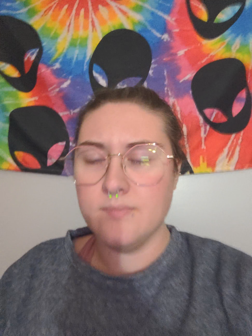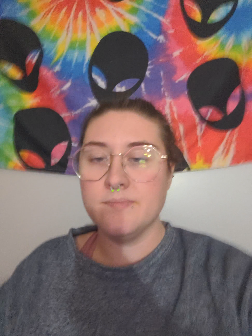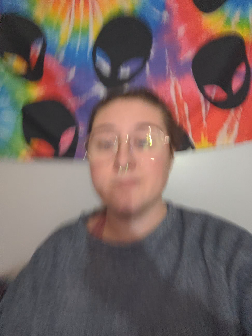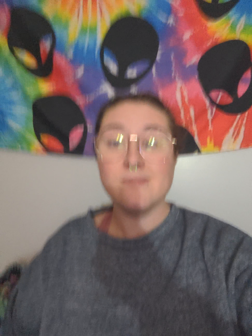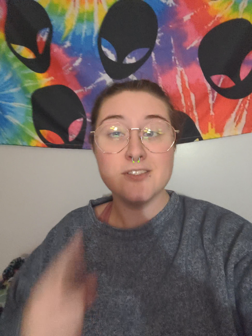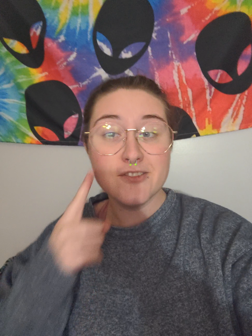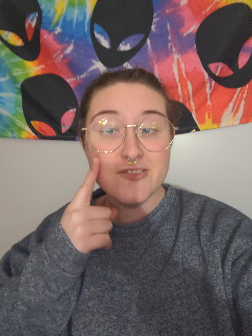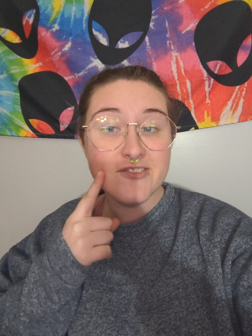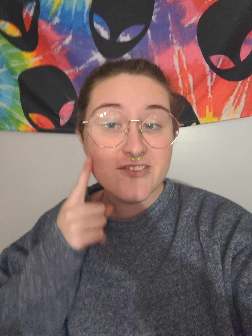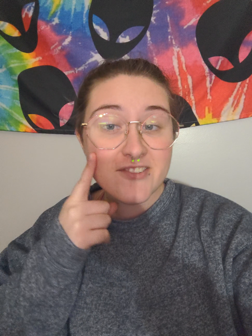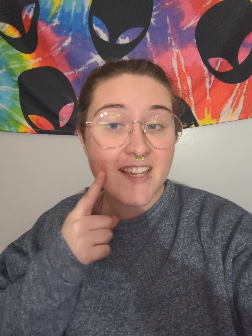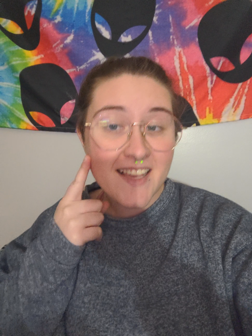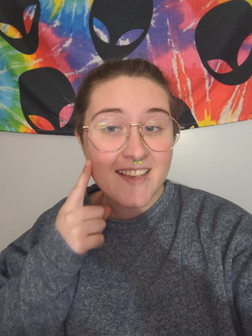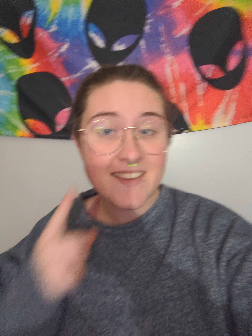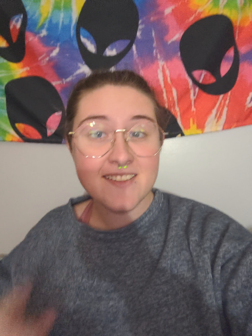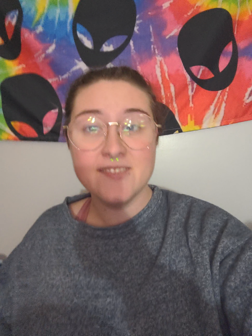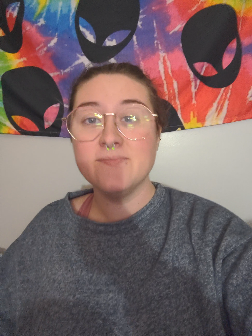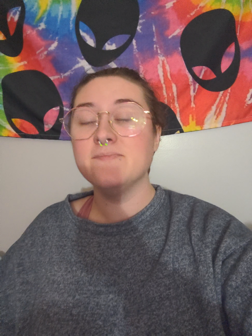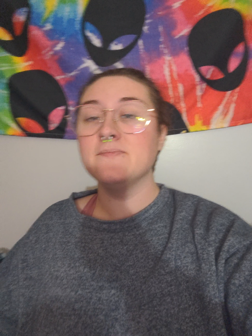cheek